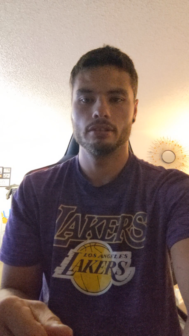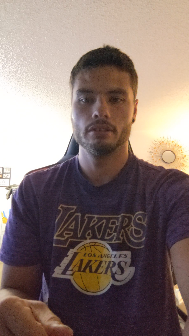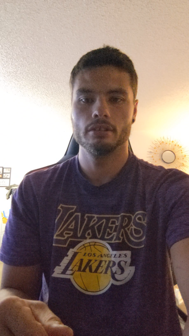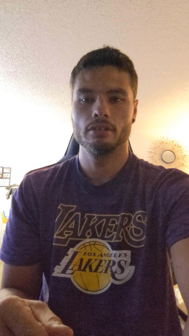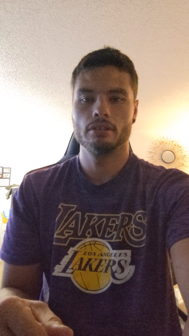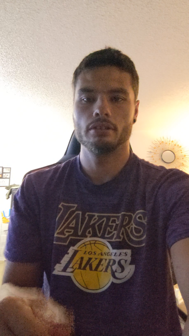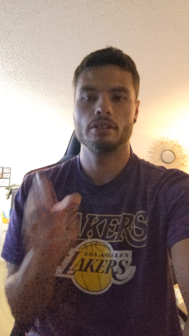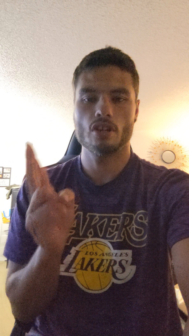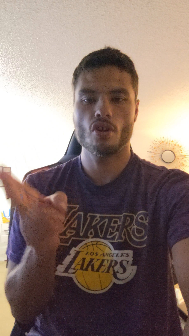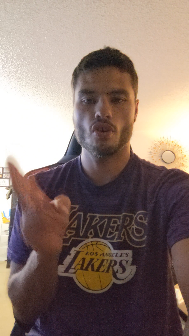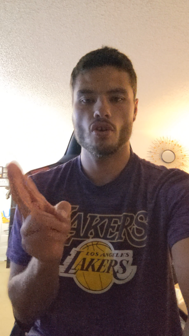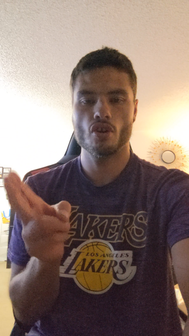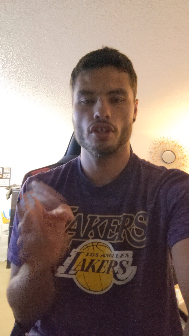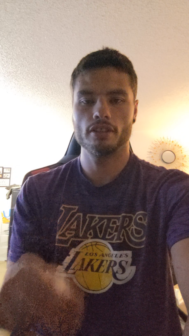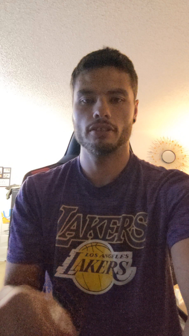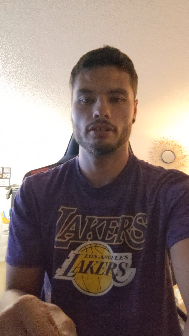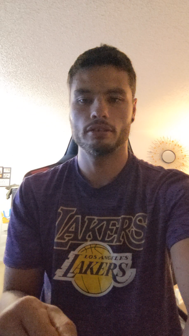hurry